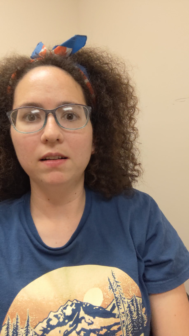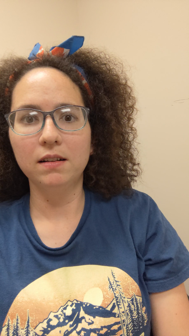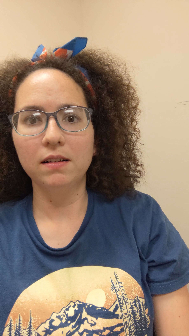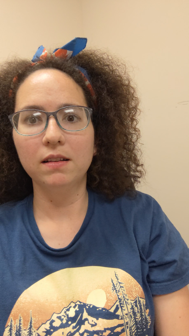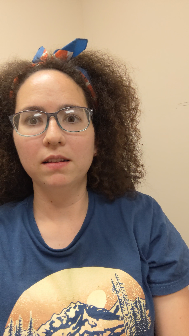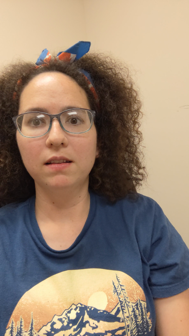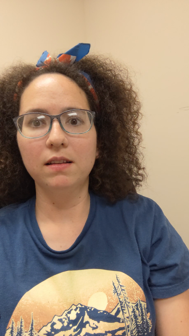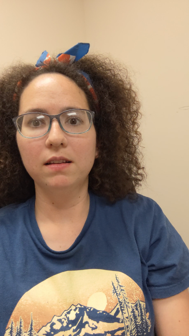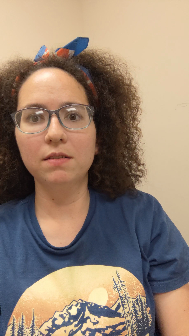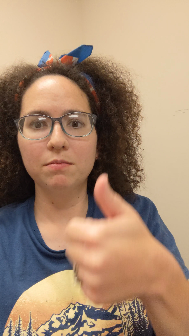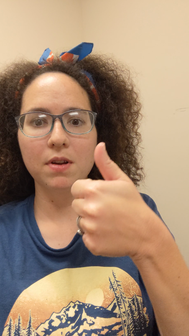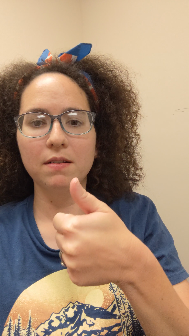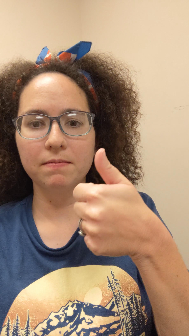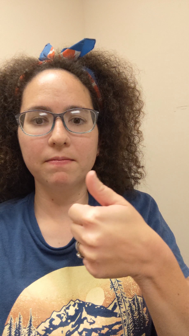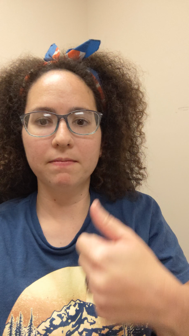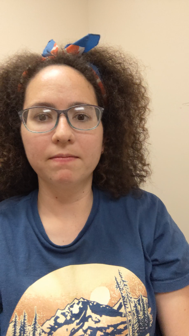help